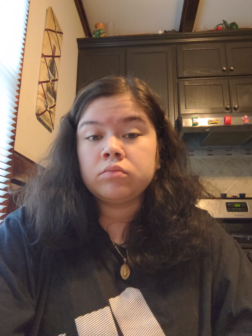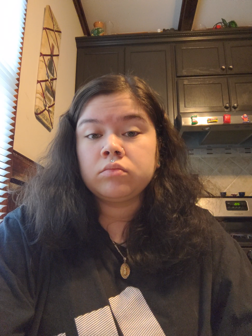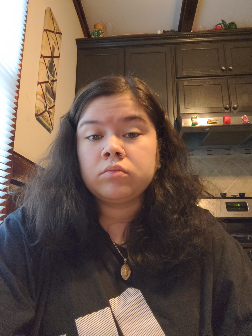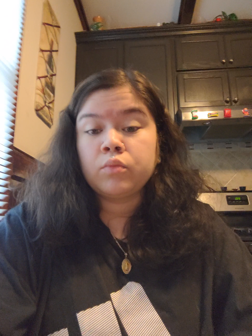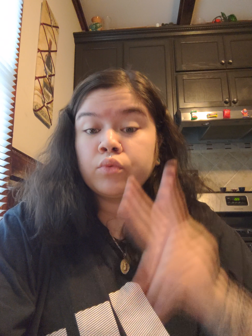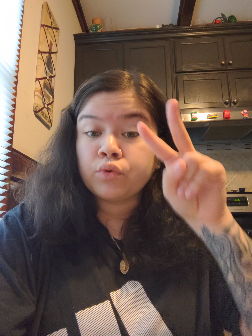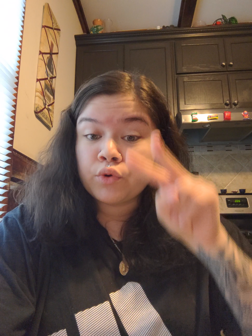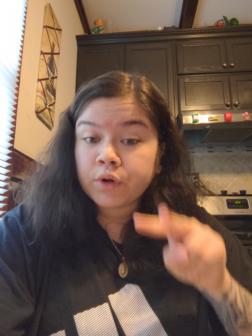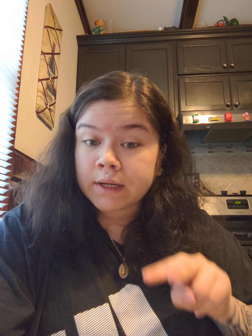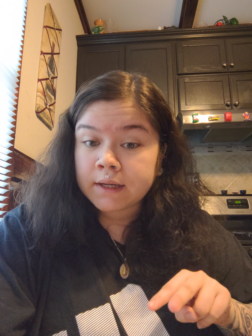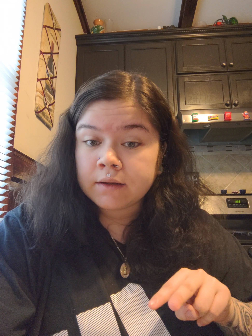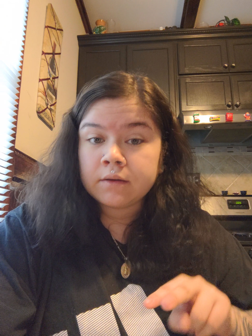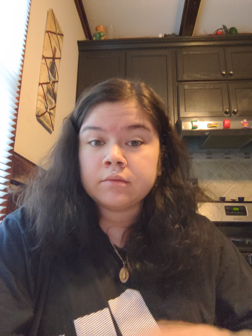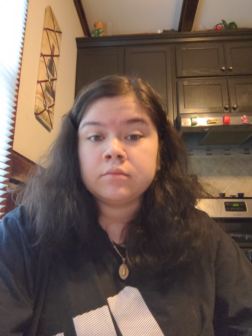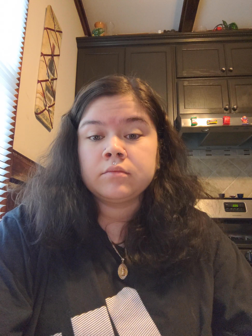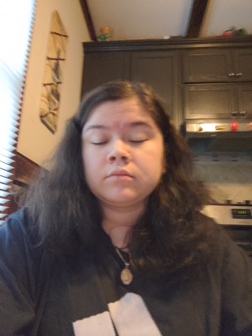read